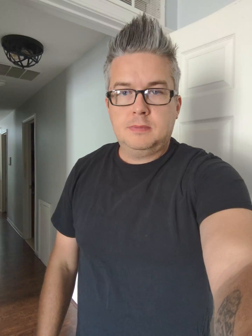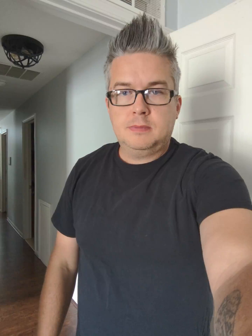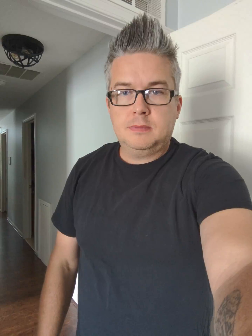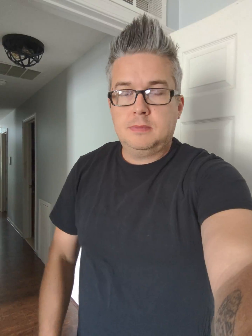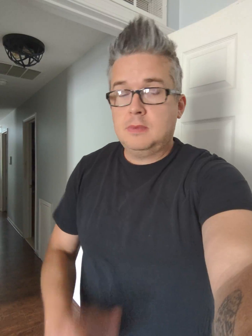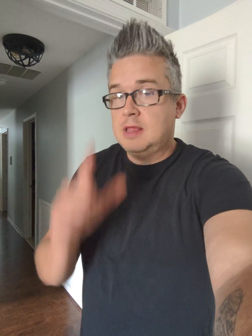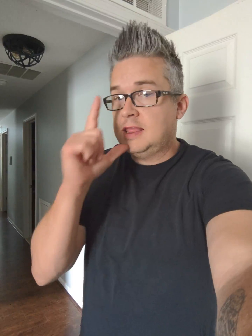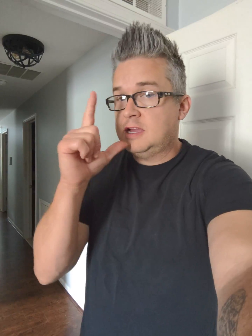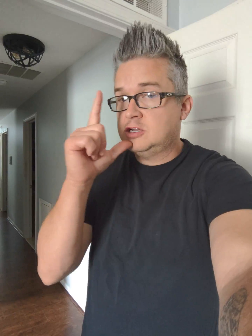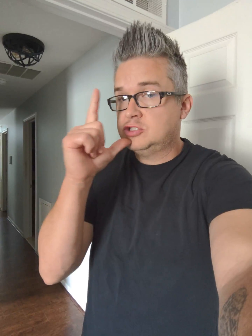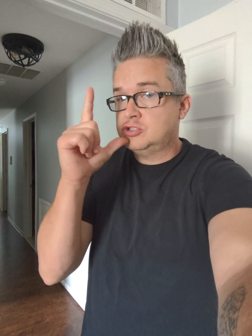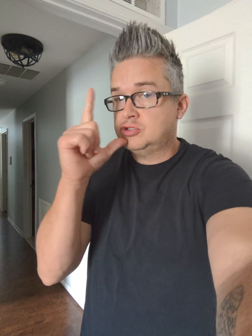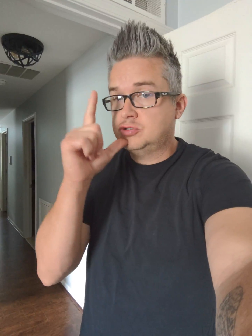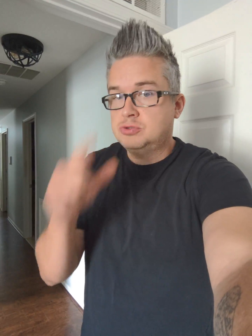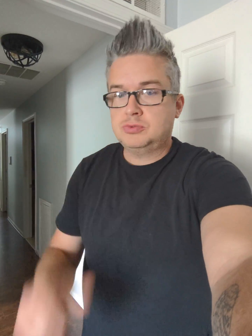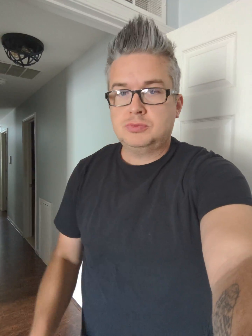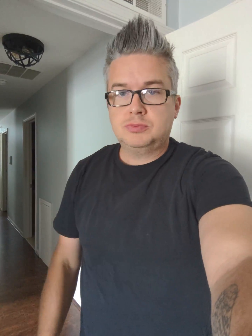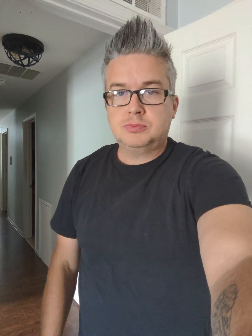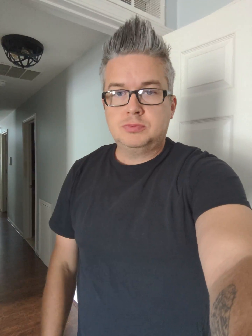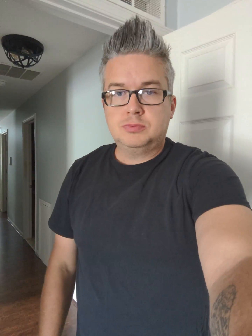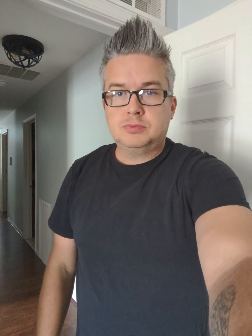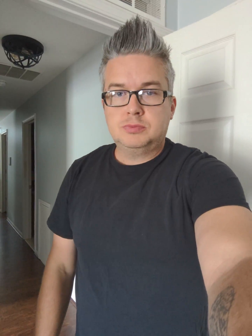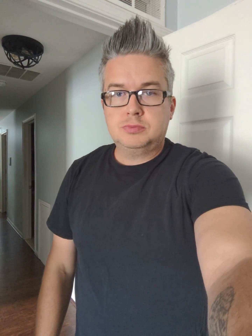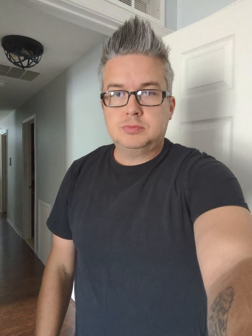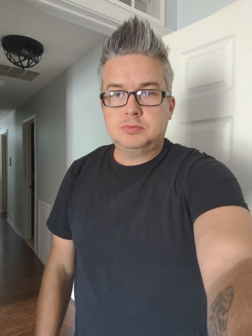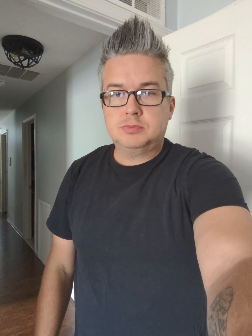lunch